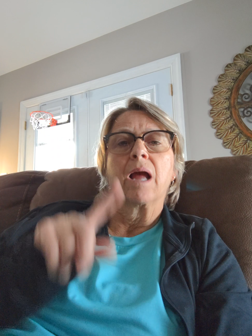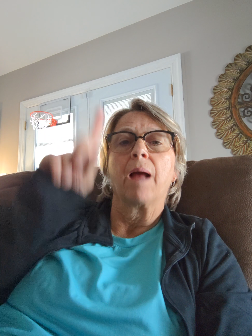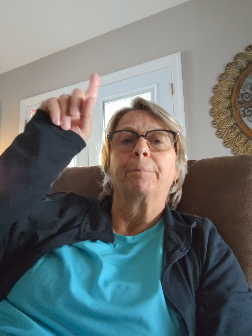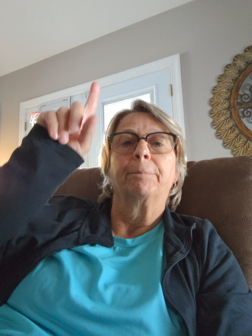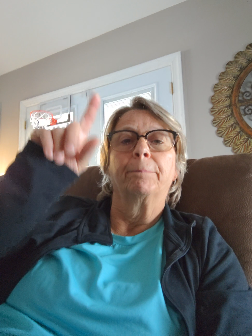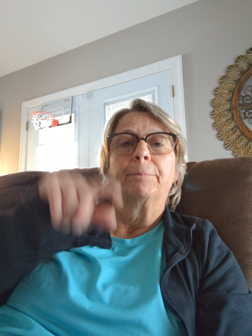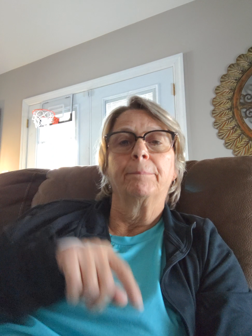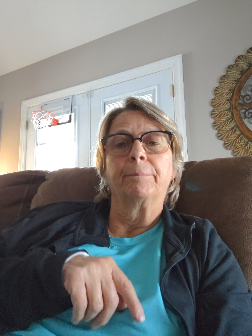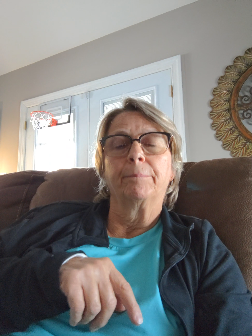up